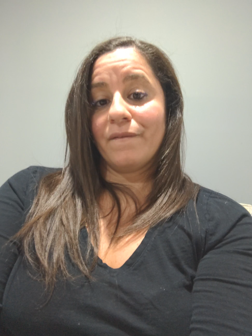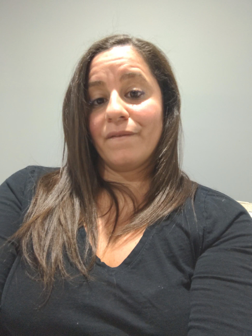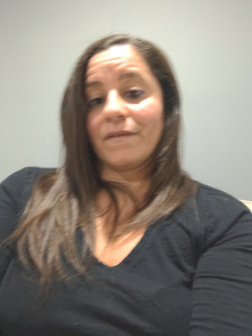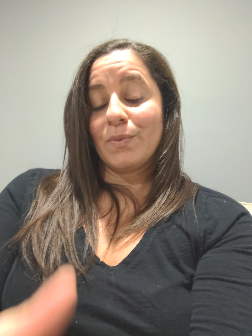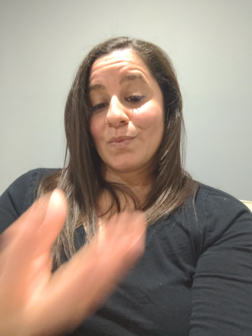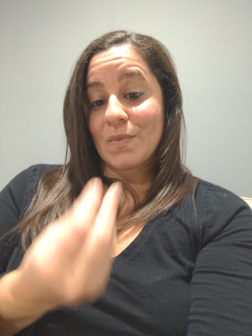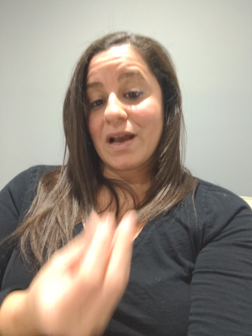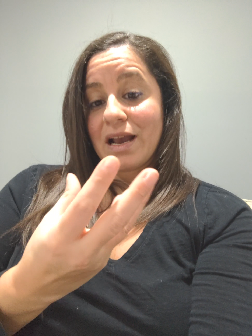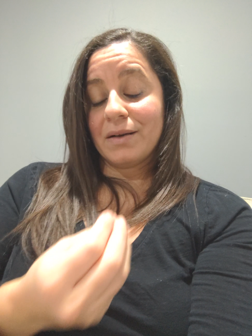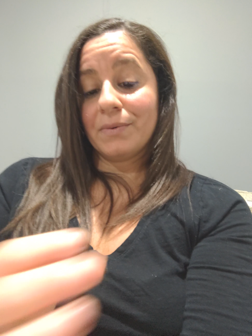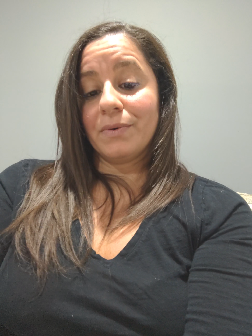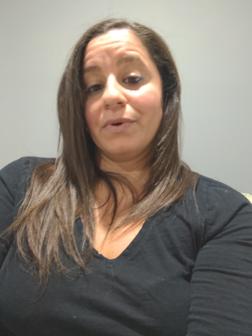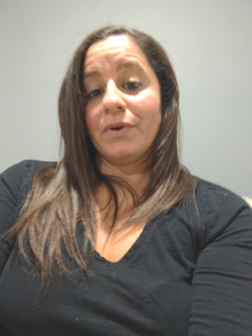wet